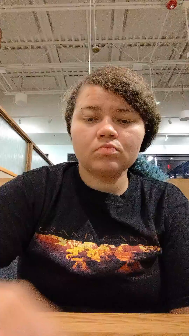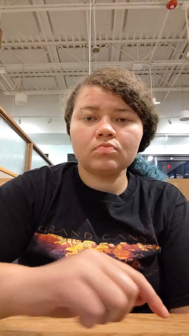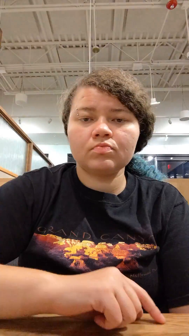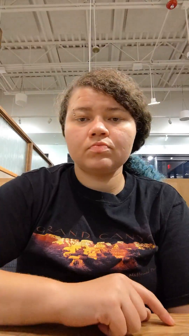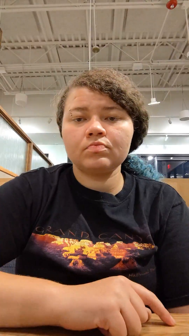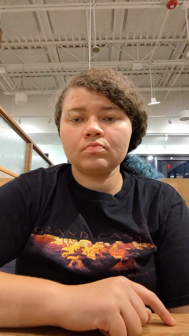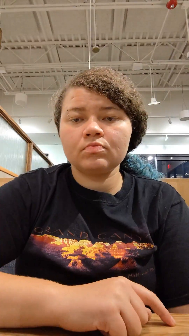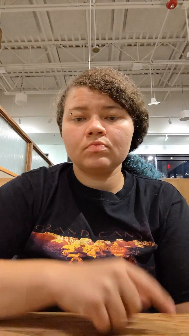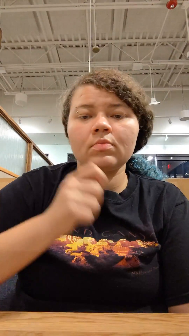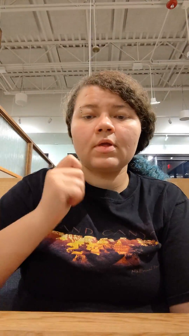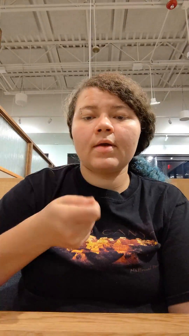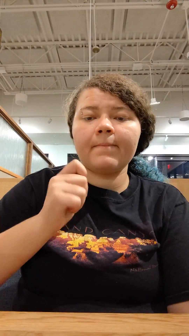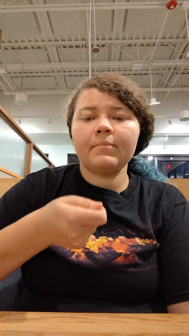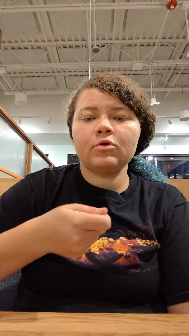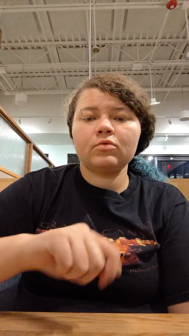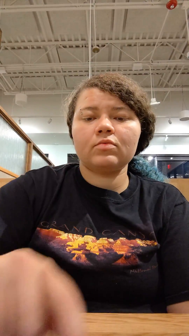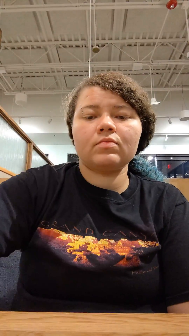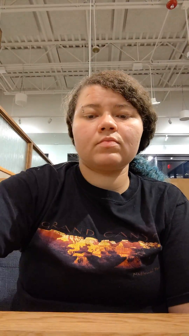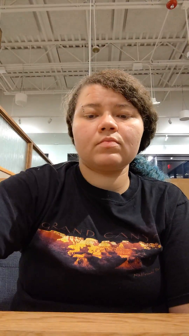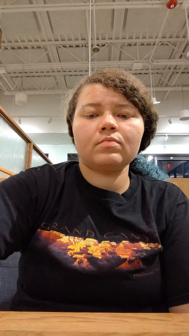hammer